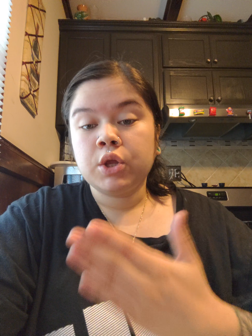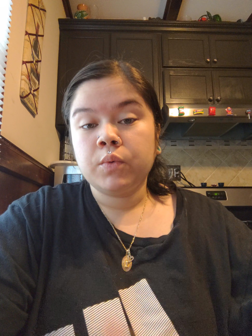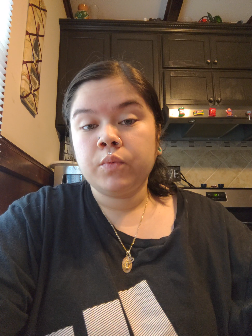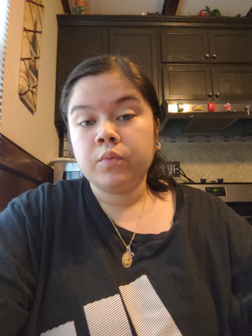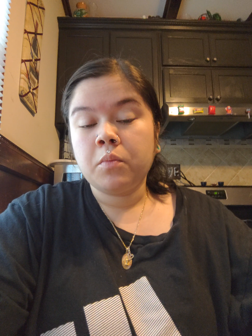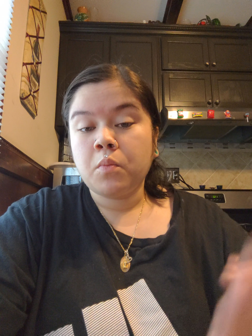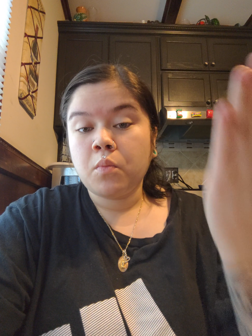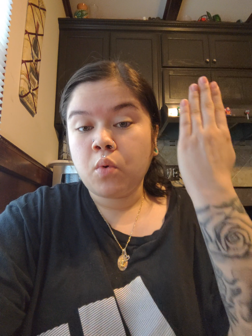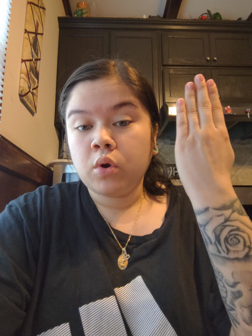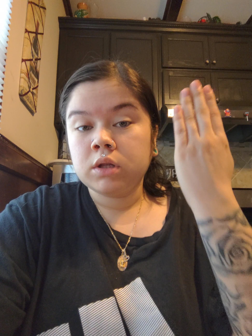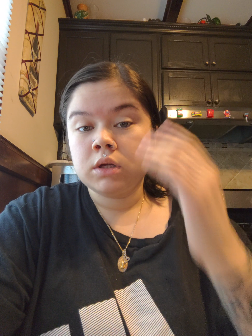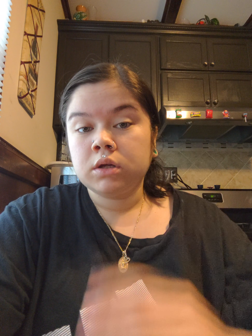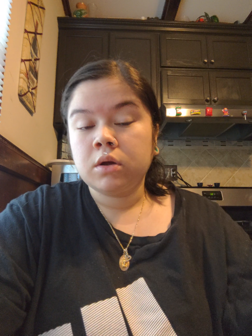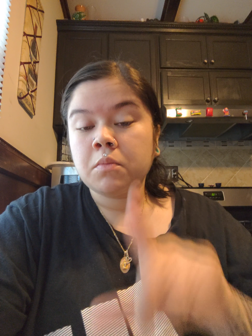morning